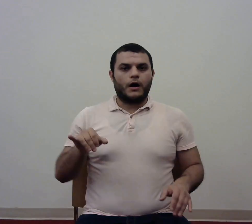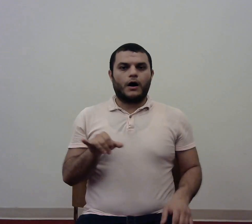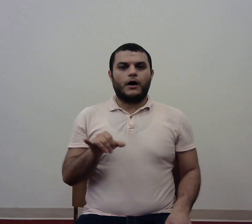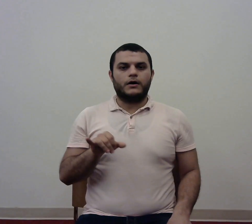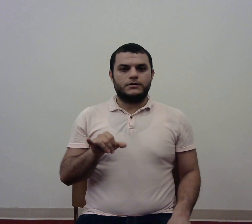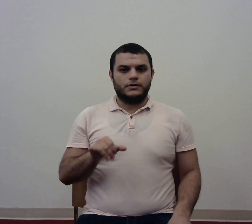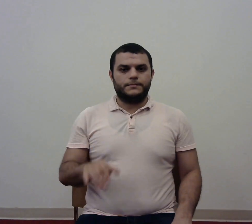harda